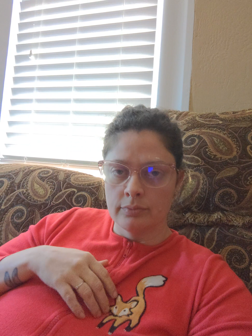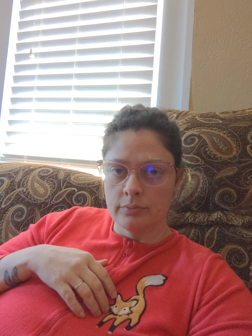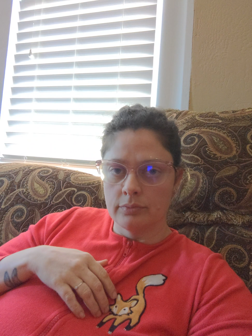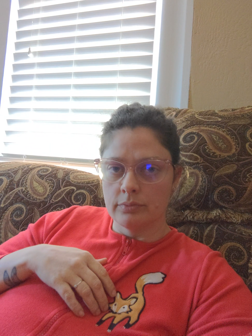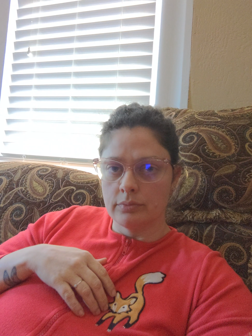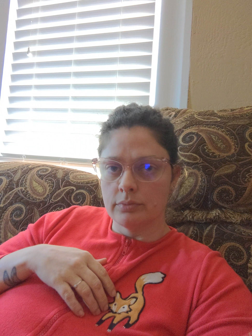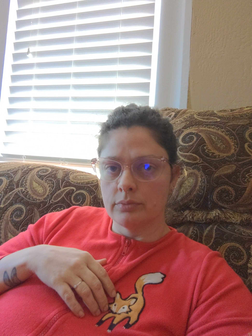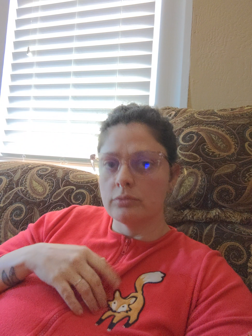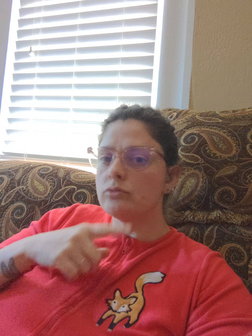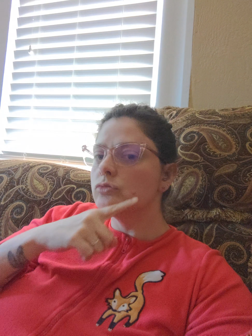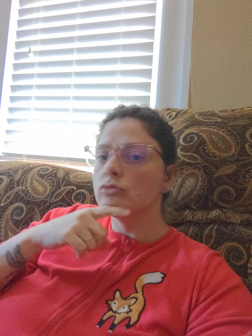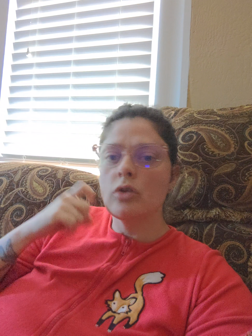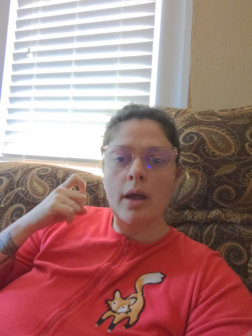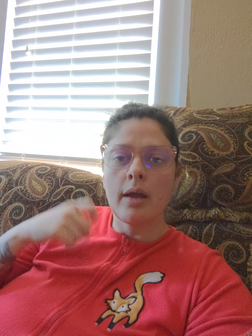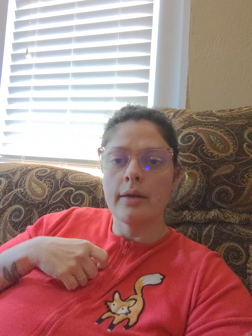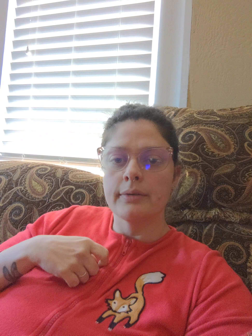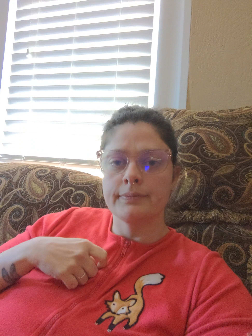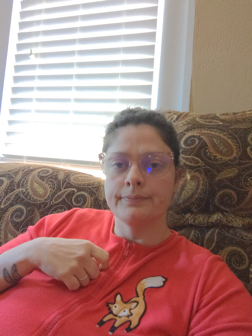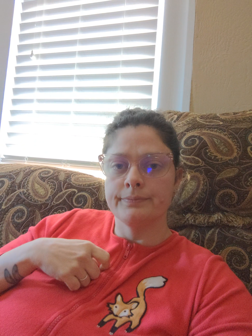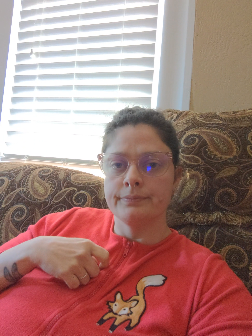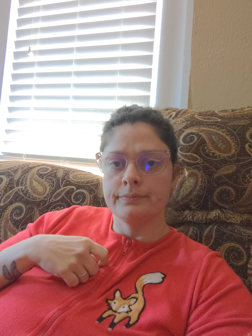dry